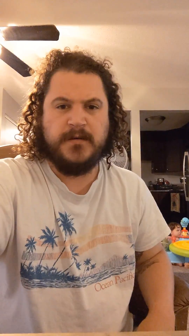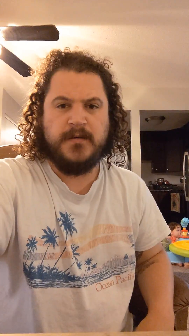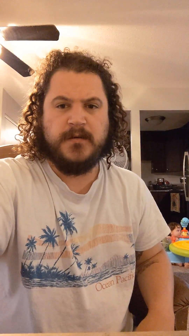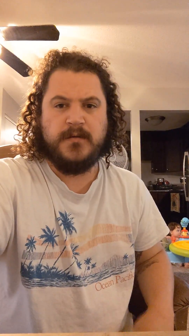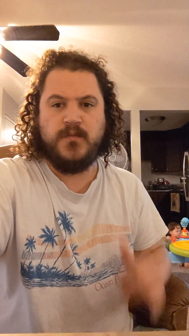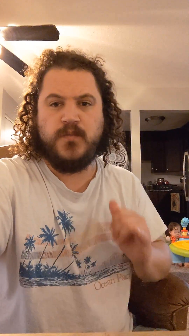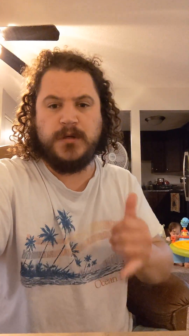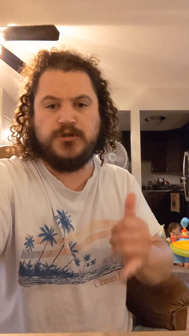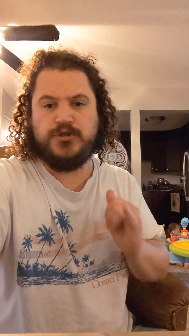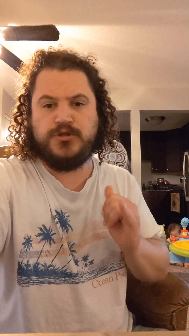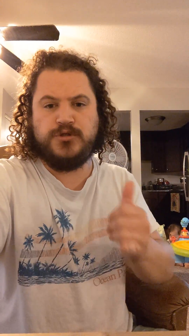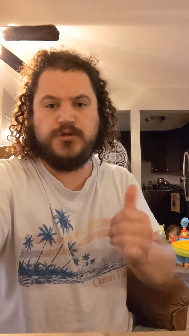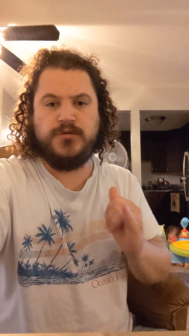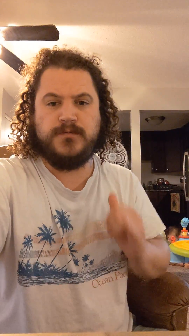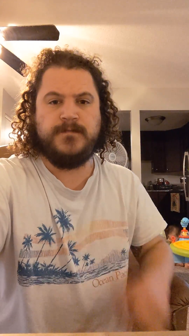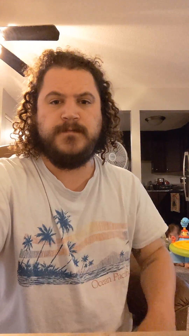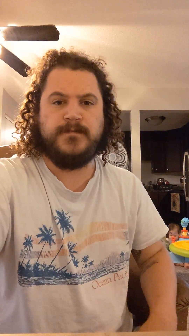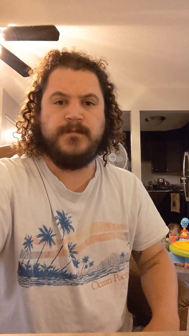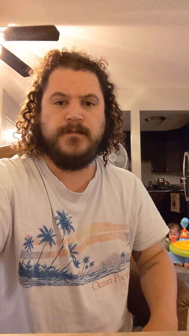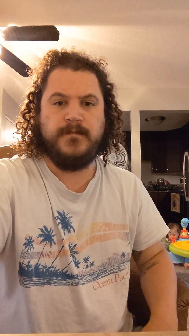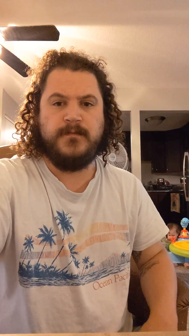rocking chair